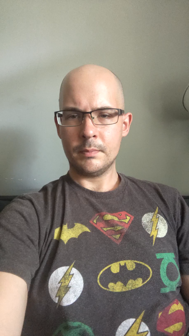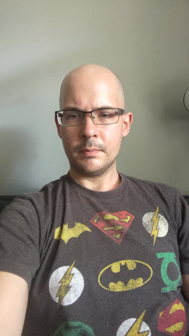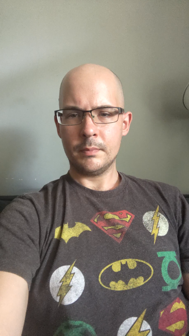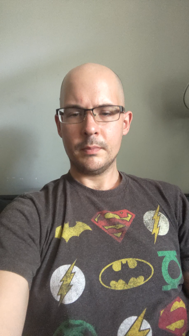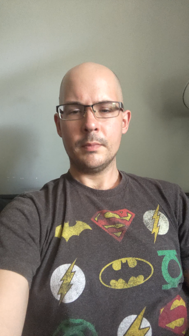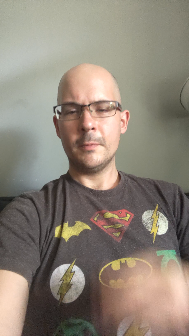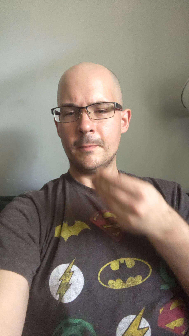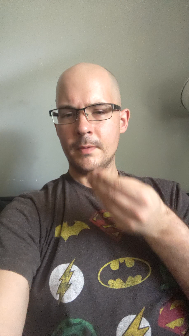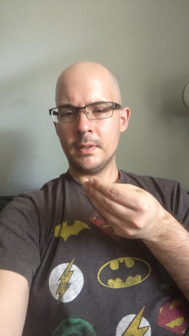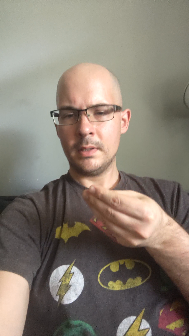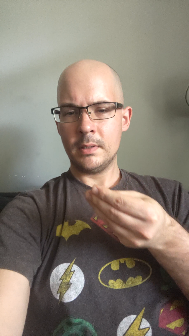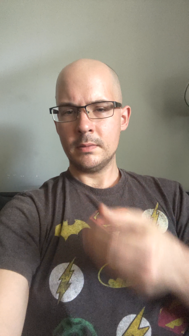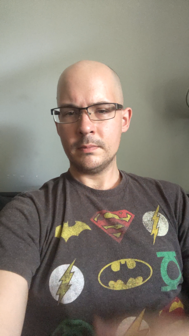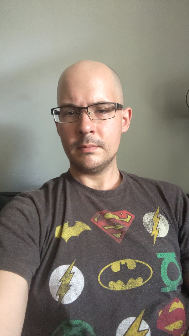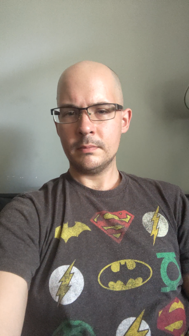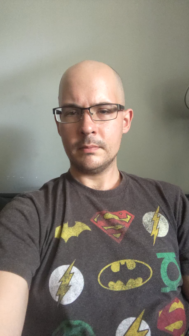feed